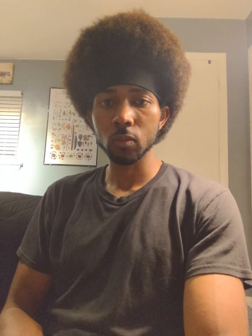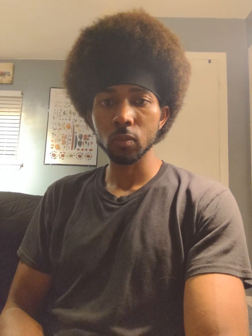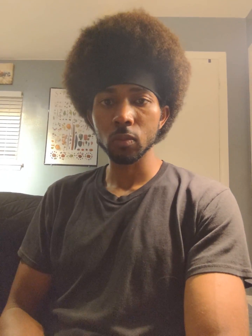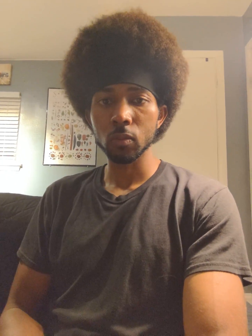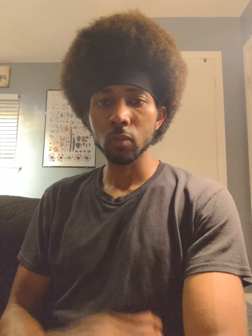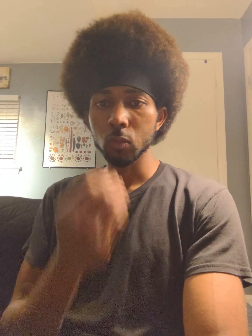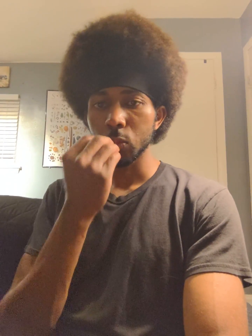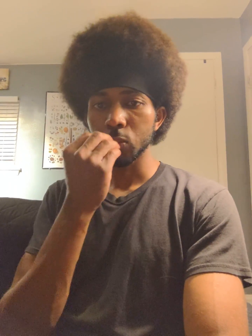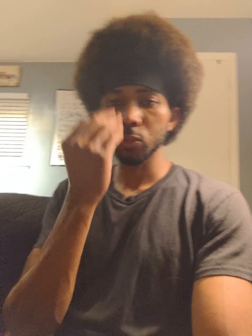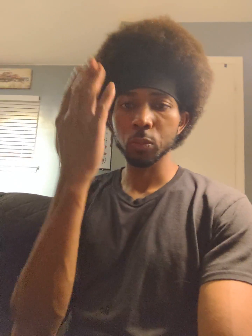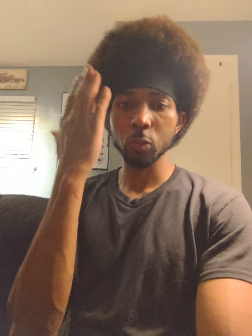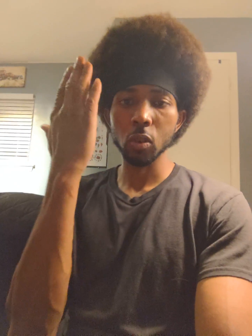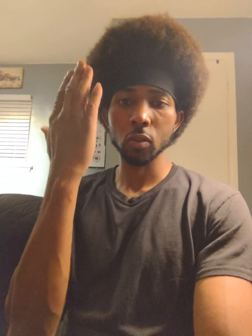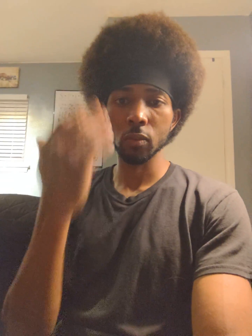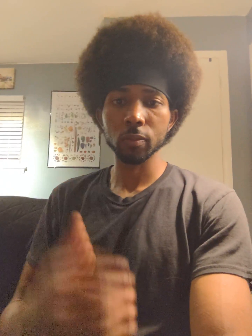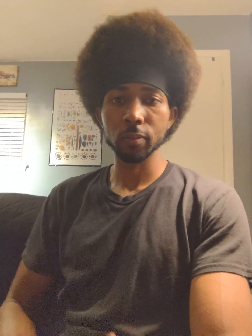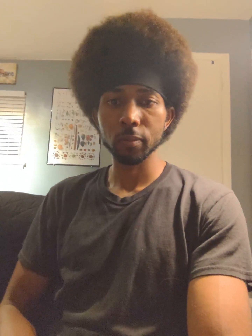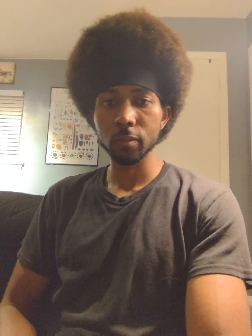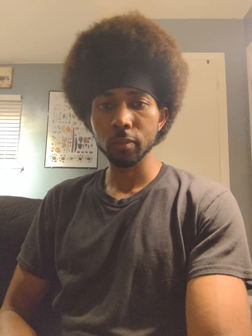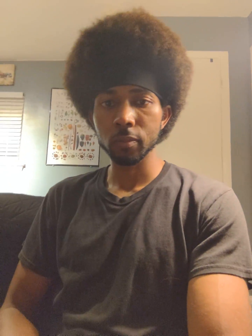breakfast